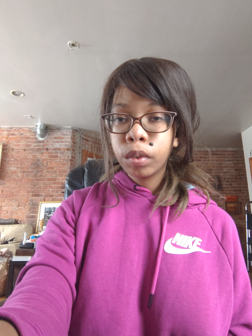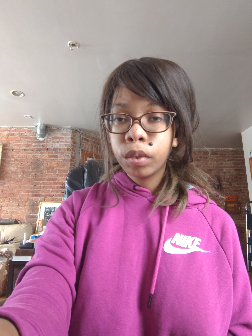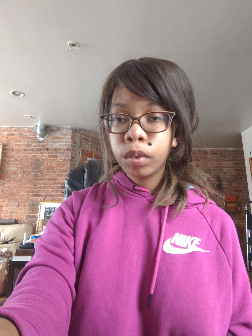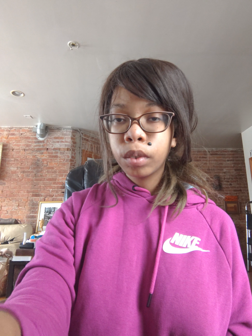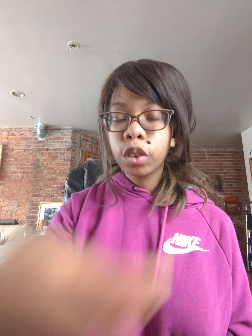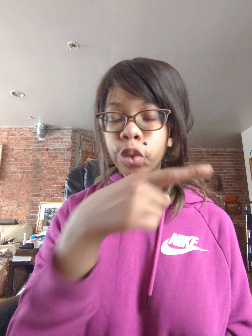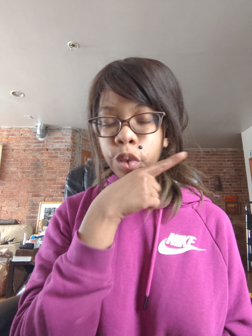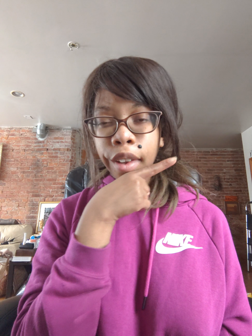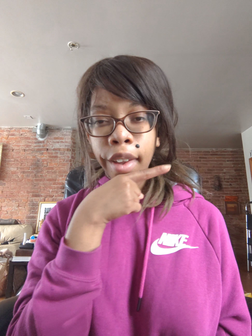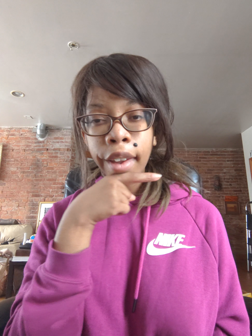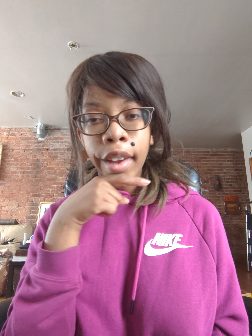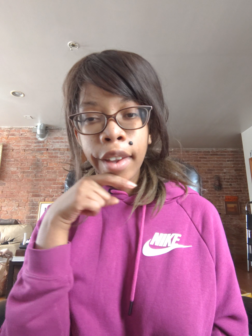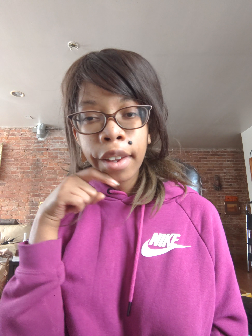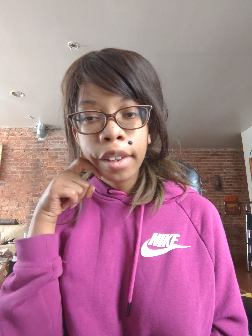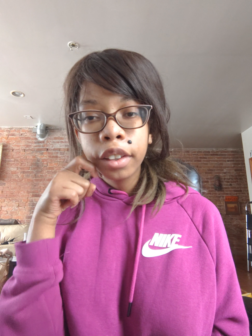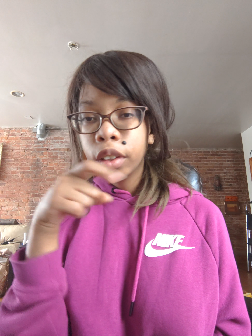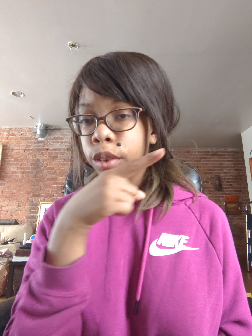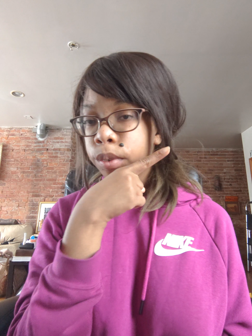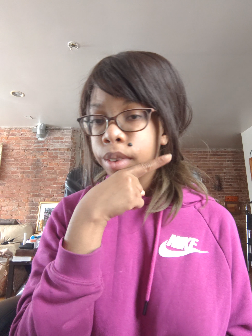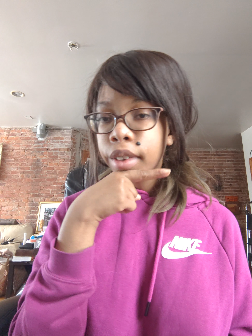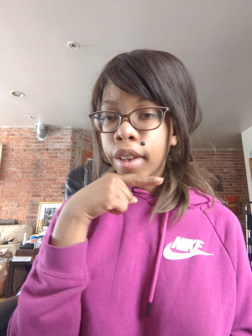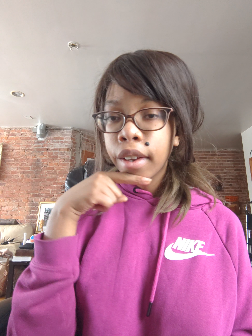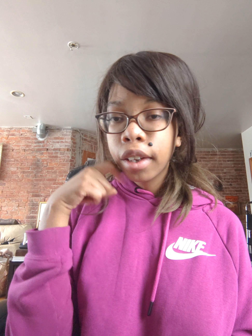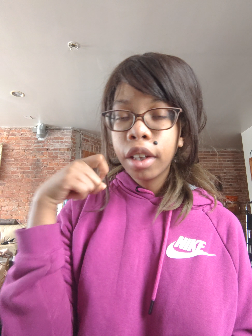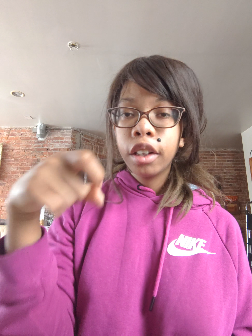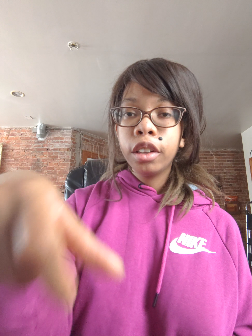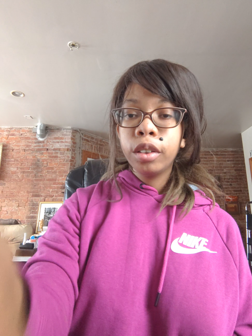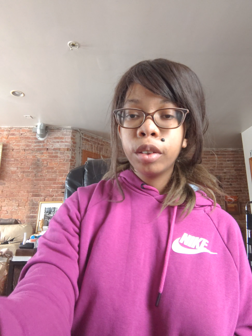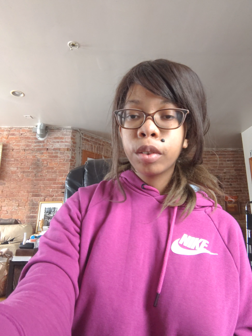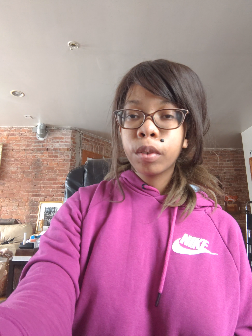dry